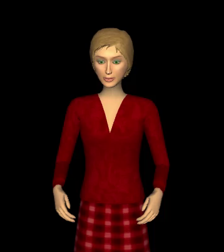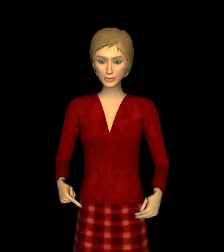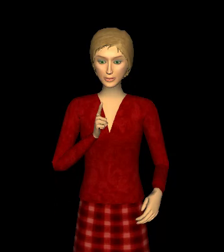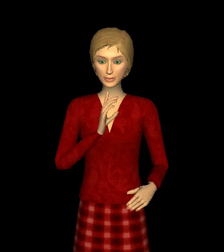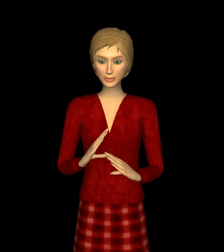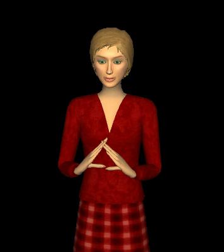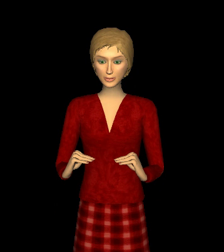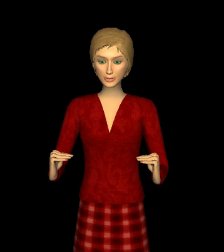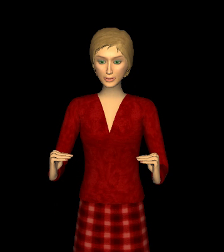صمت